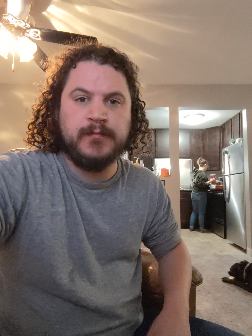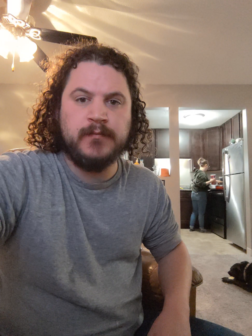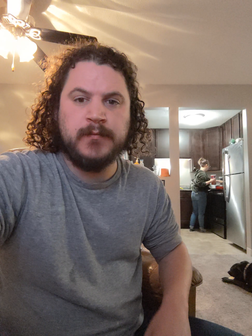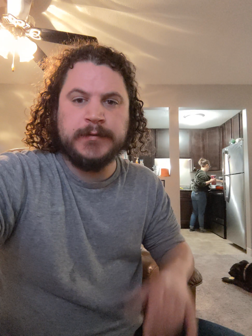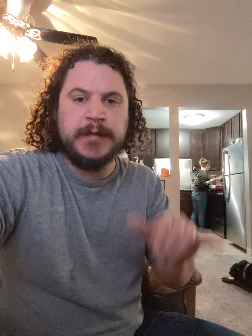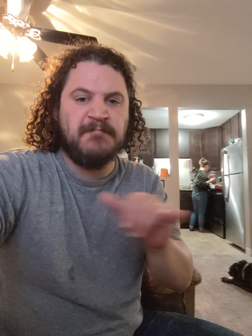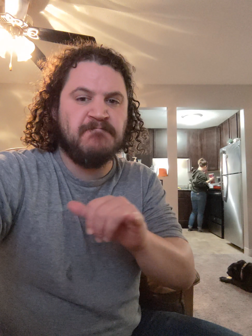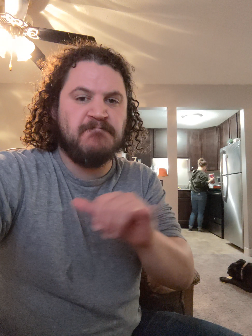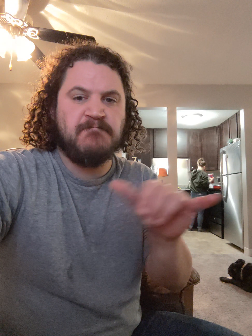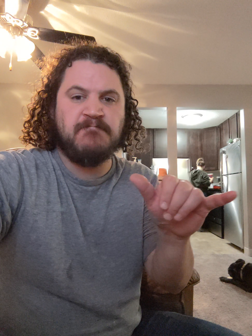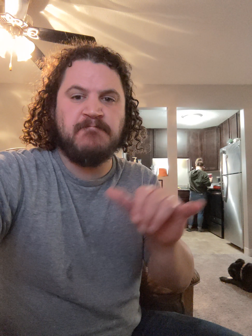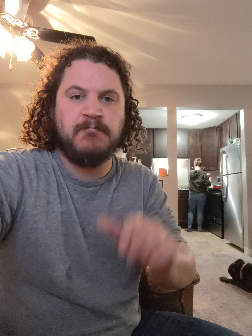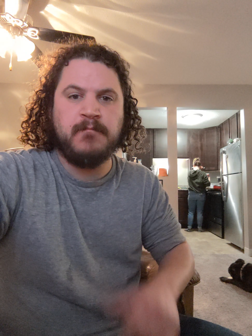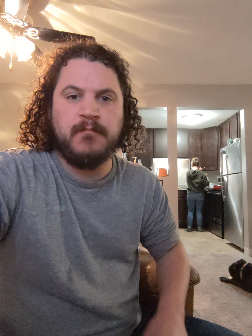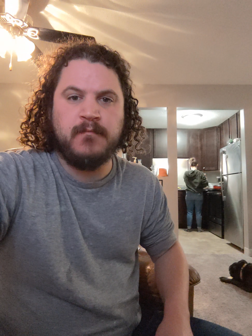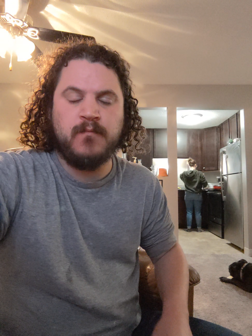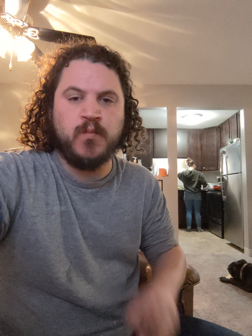same